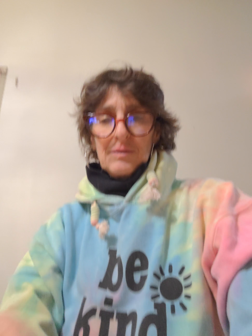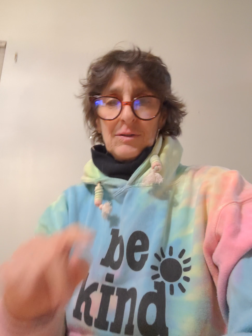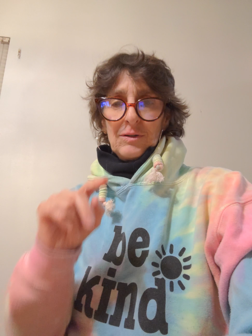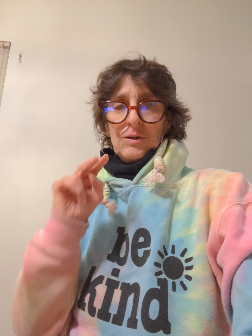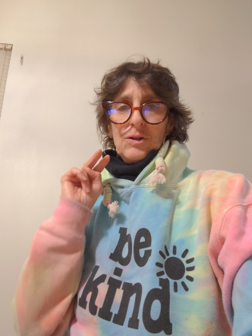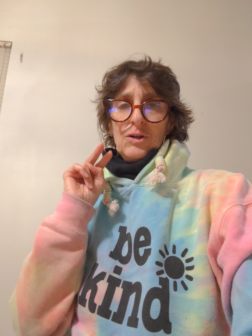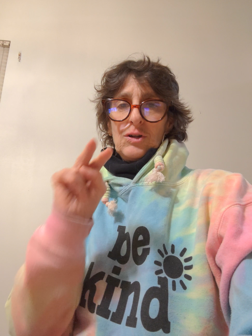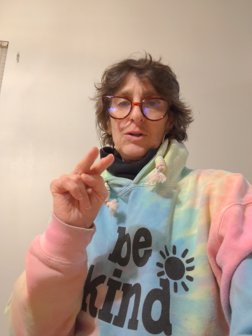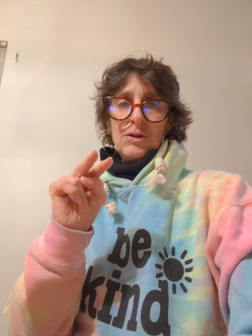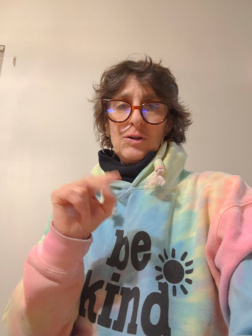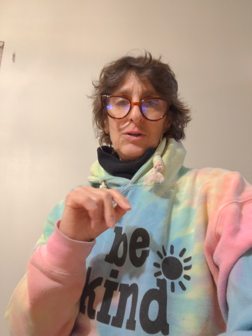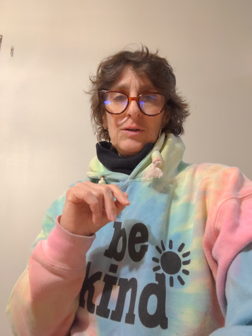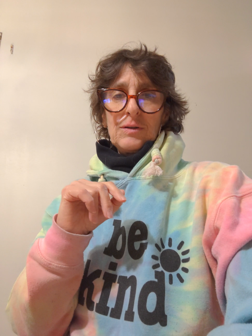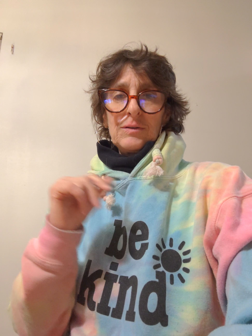look